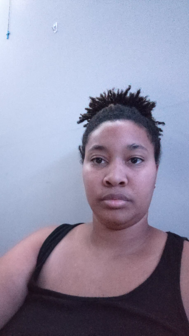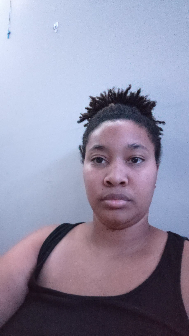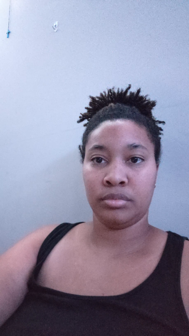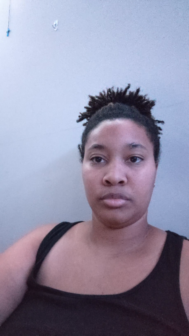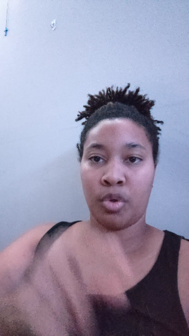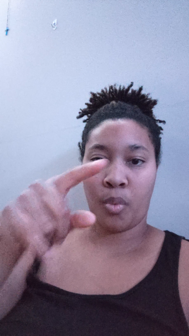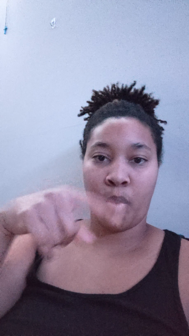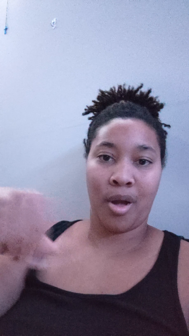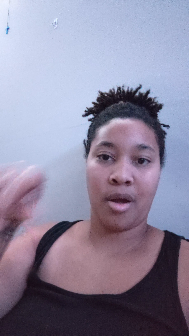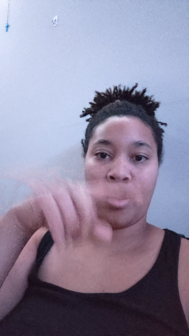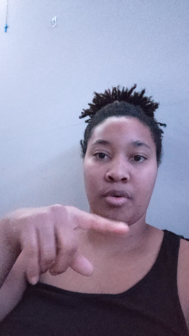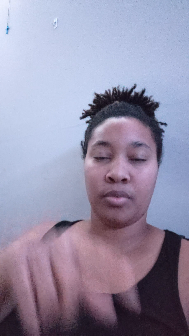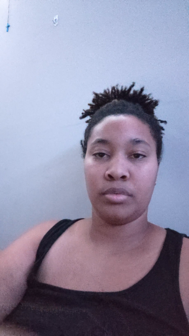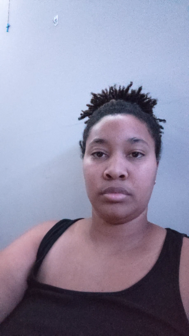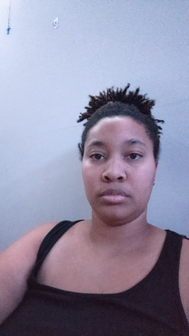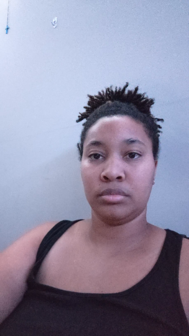around